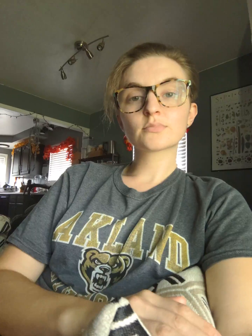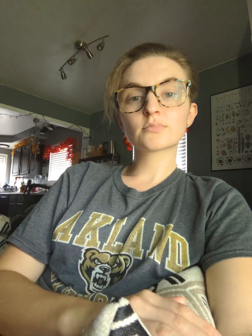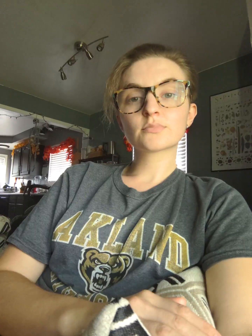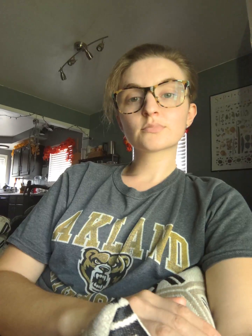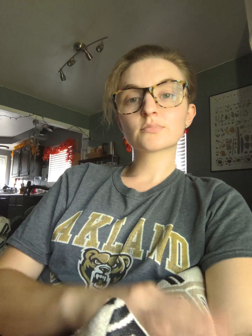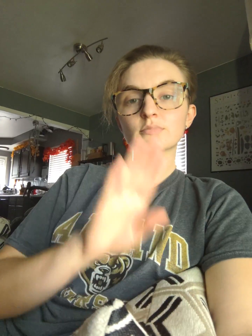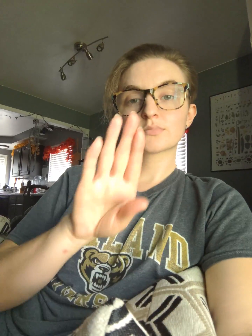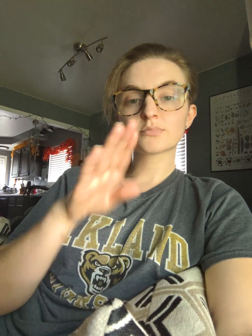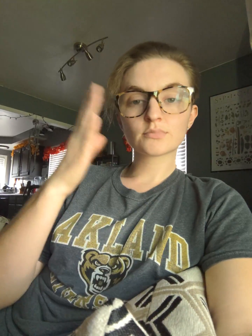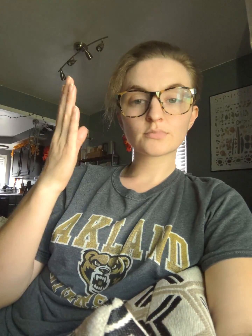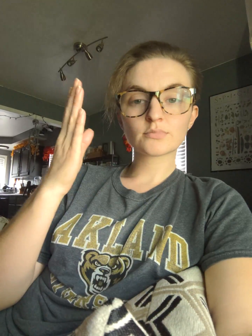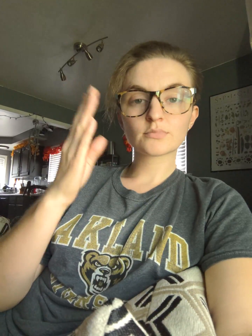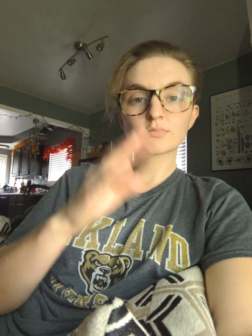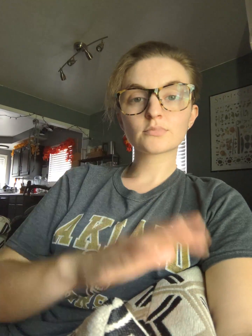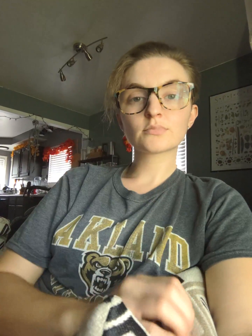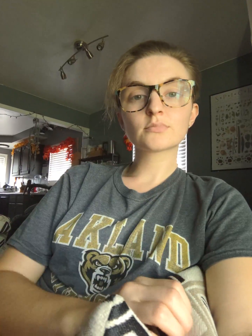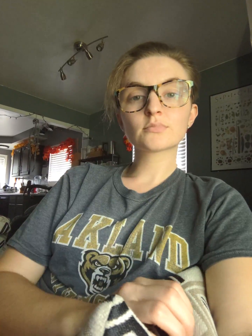door